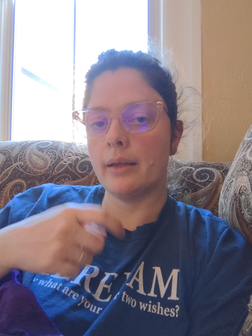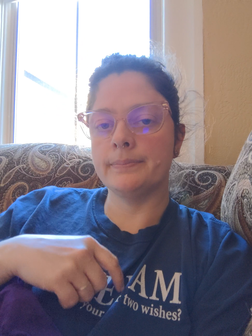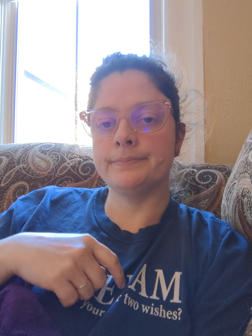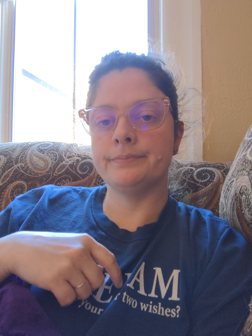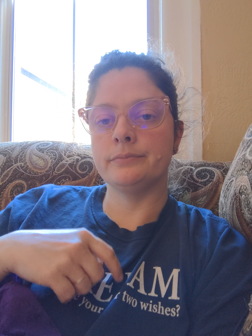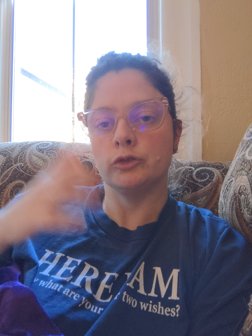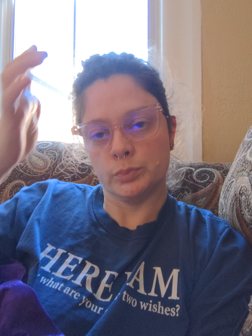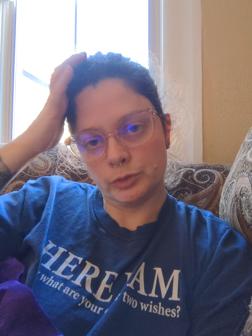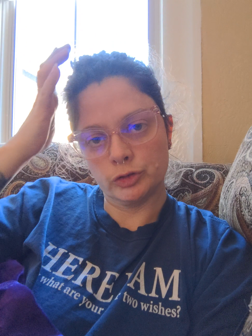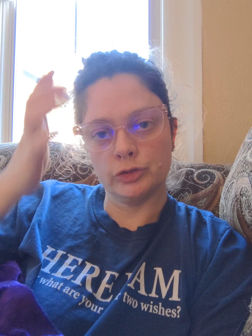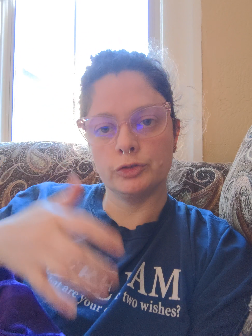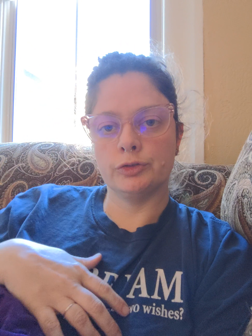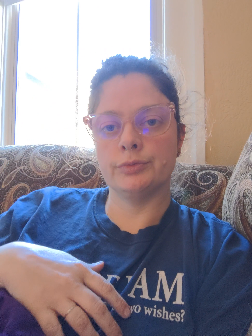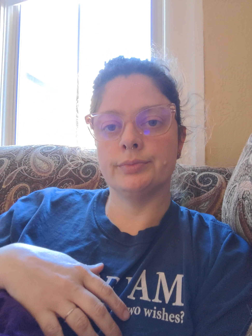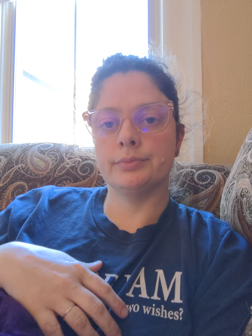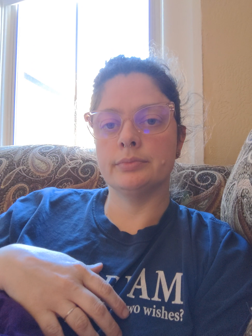garbage